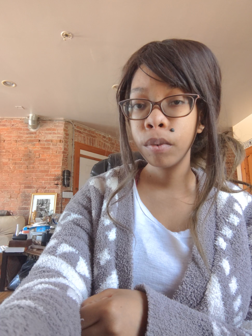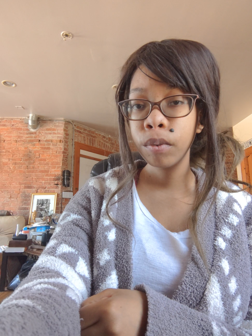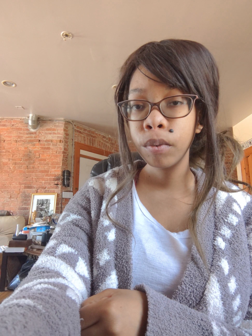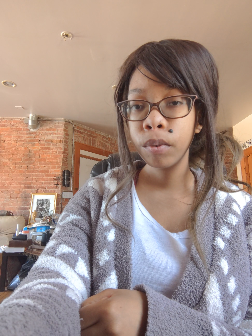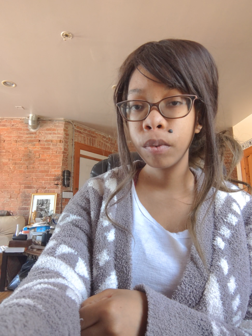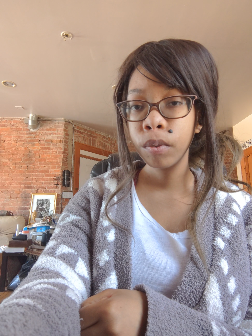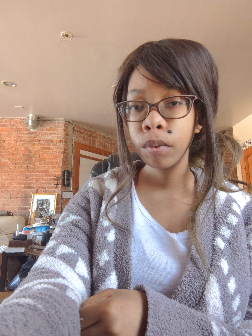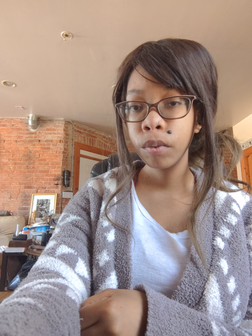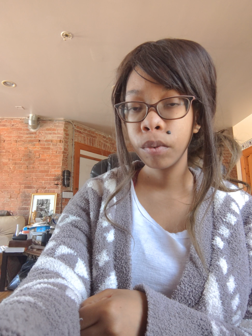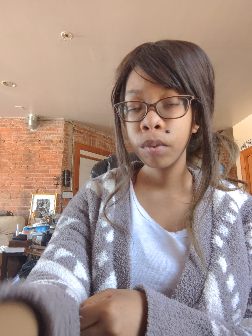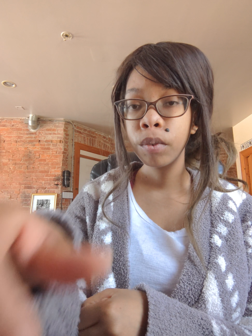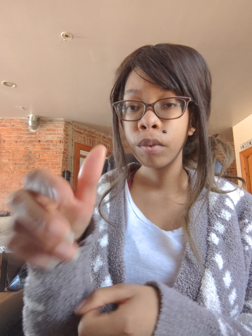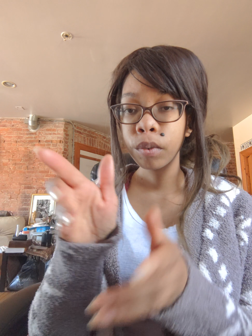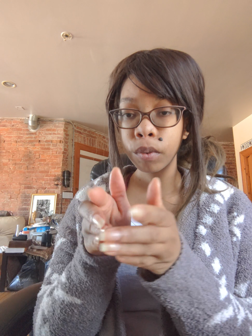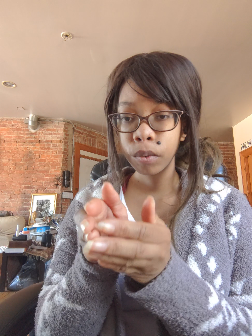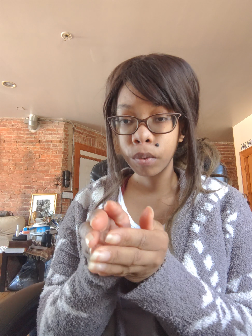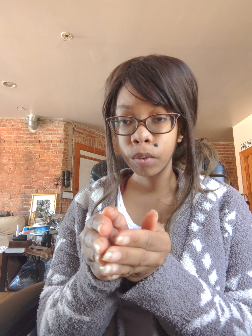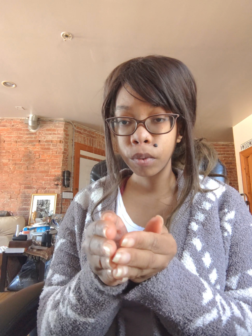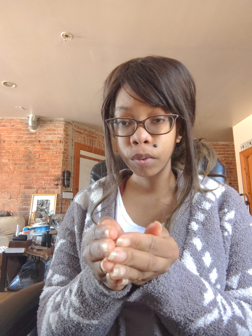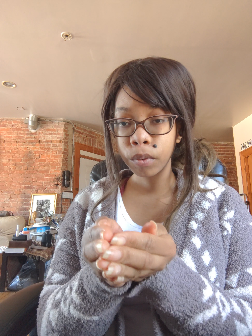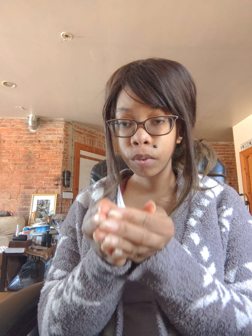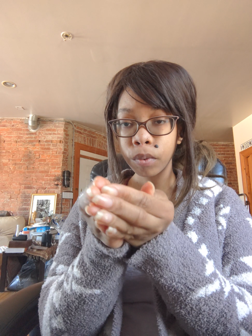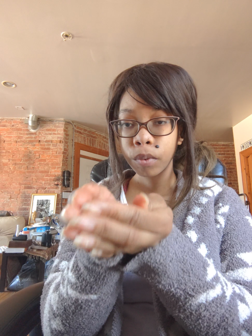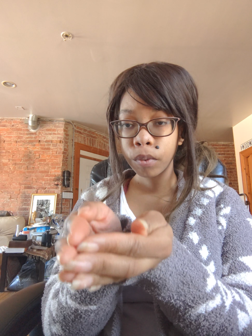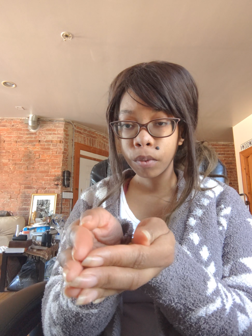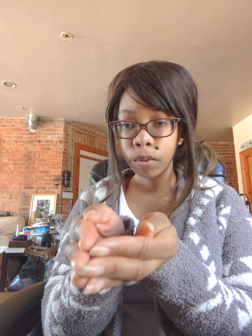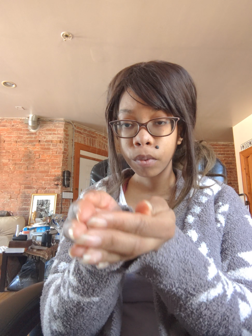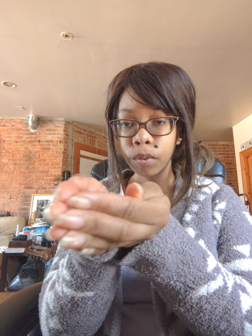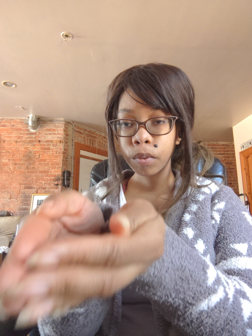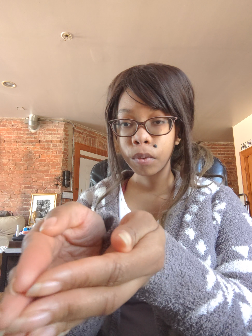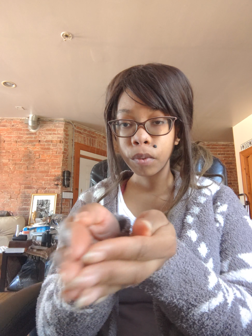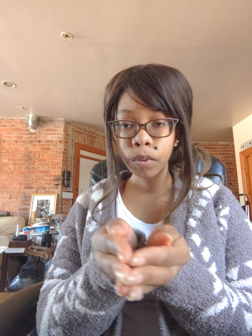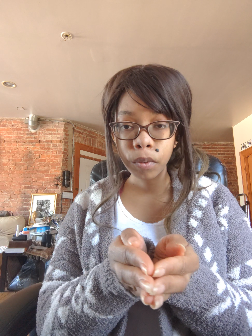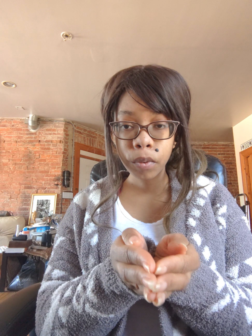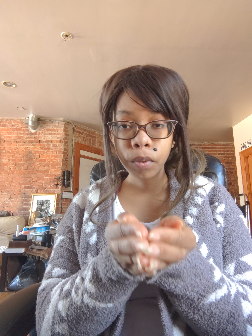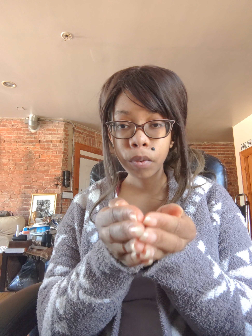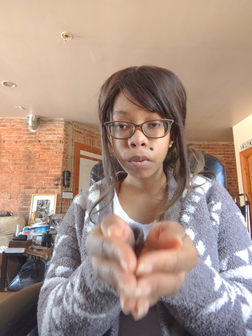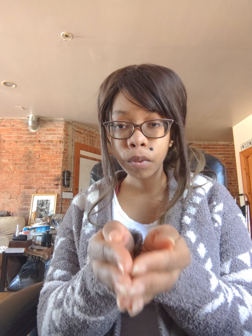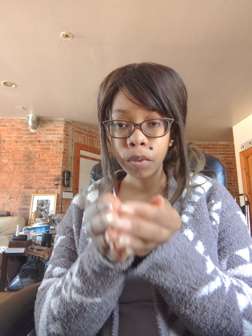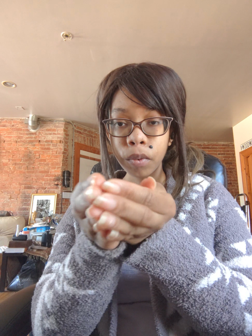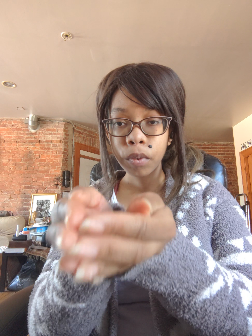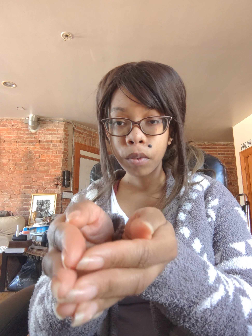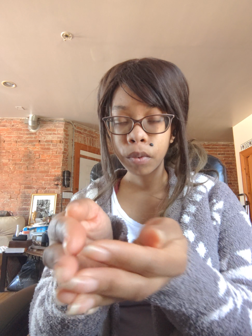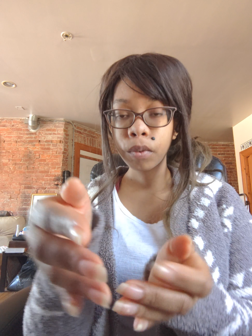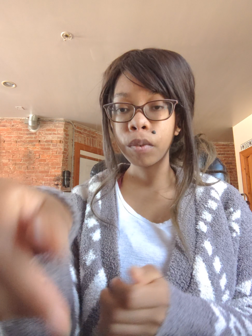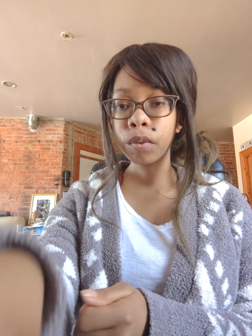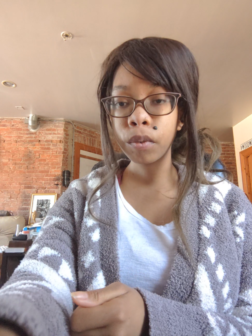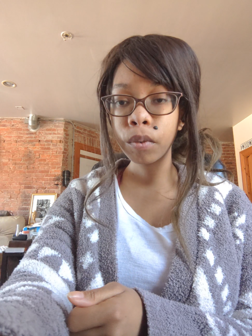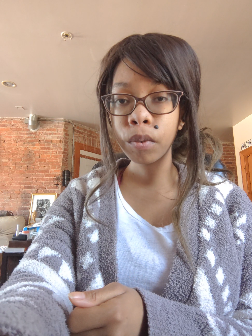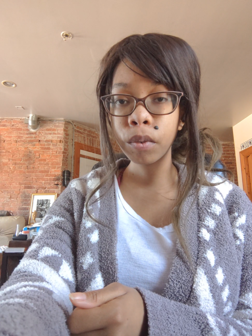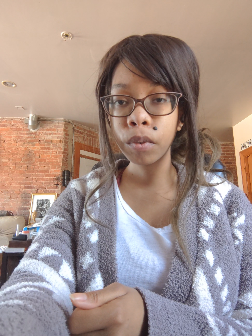boat